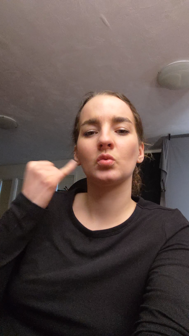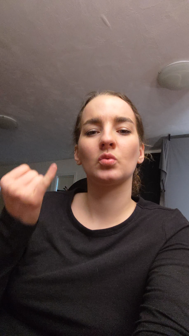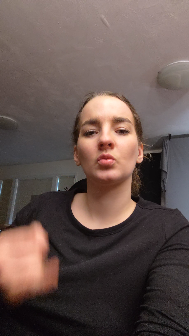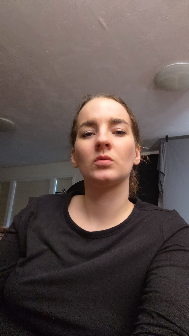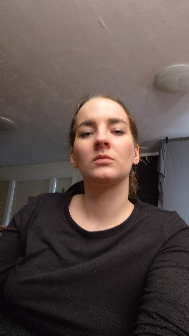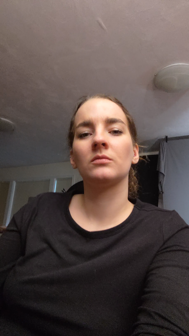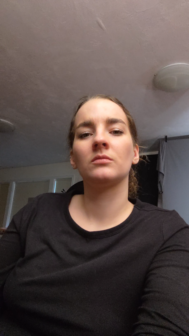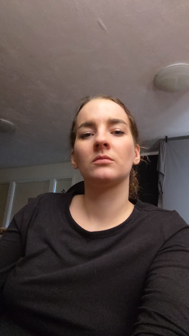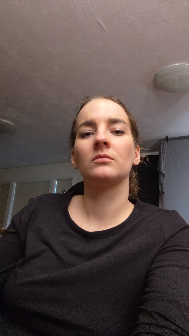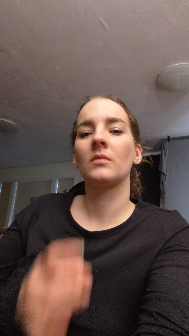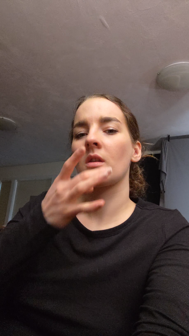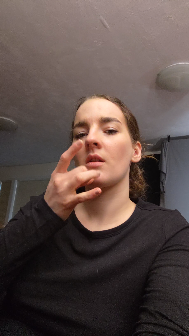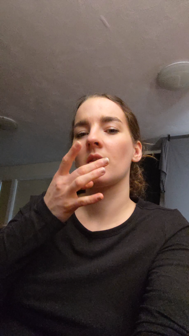light bulb